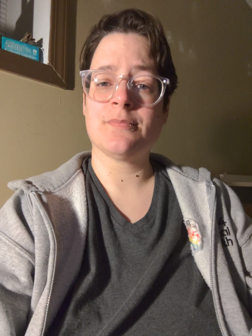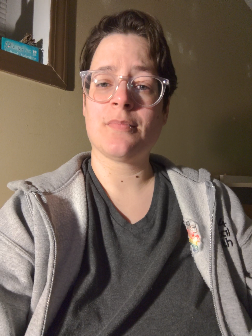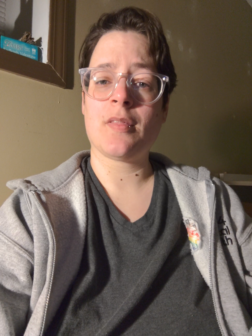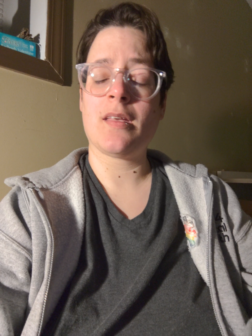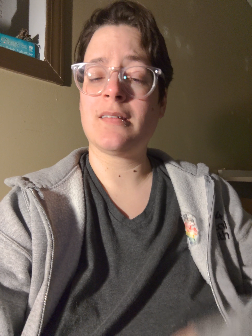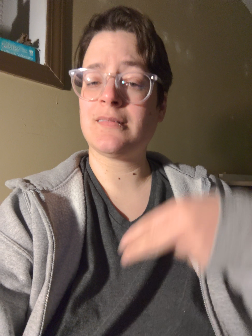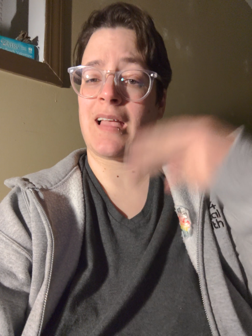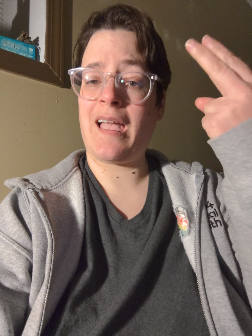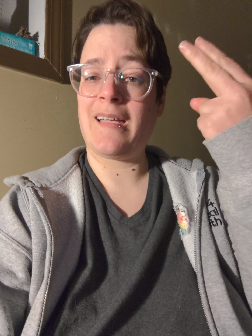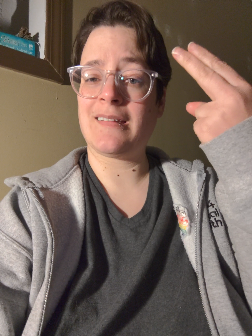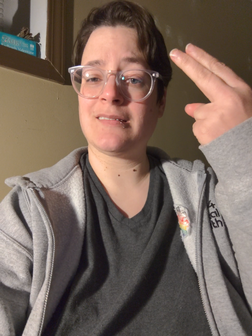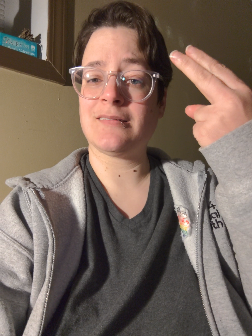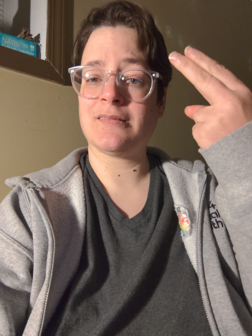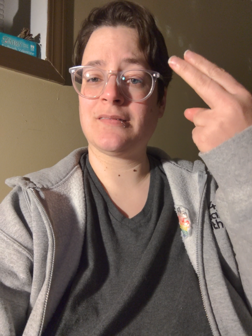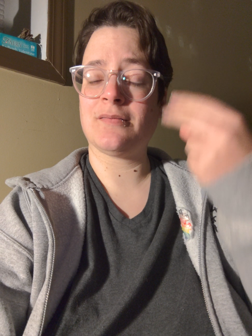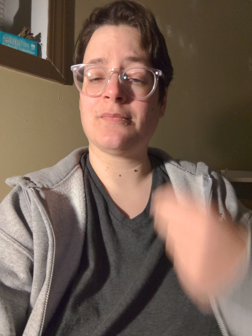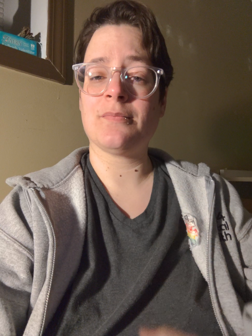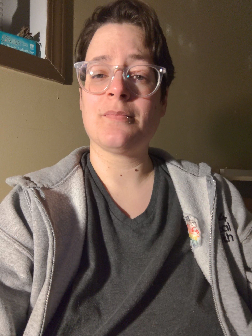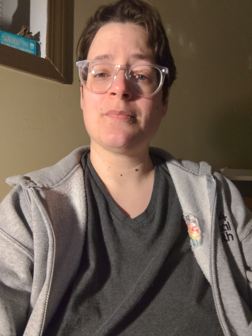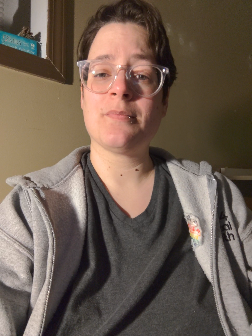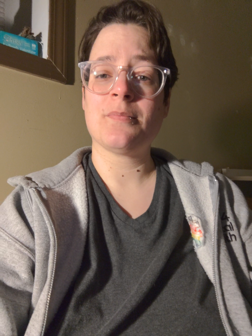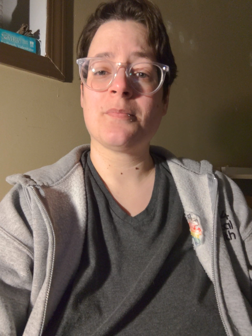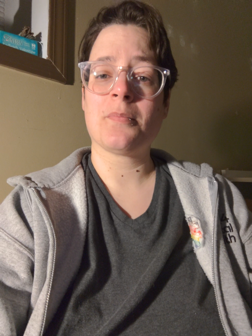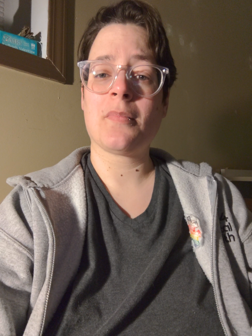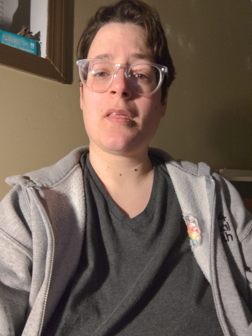high